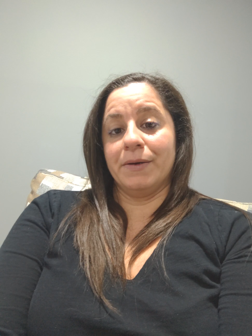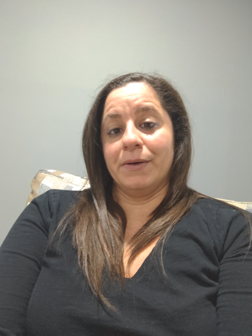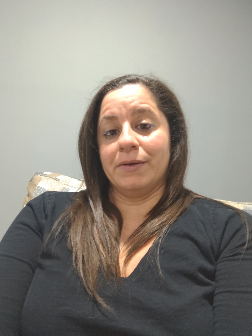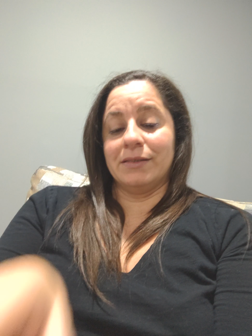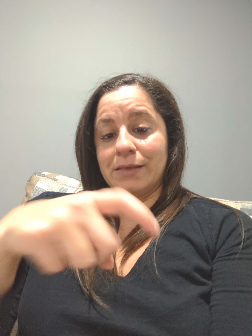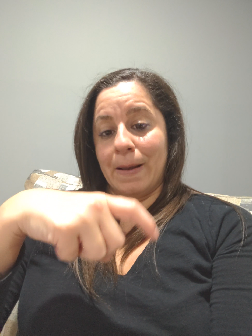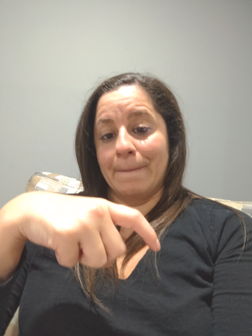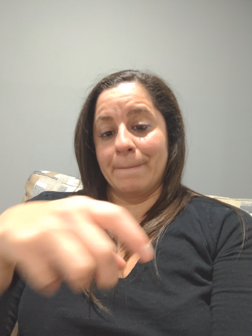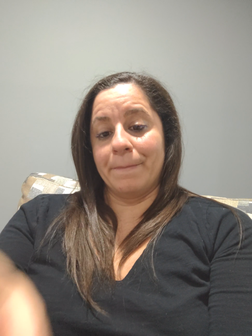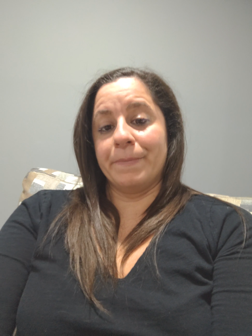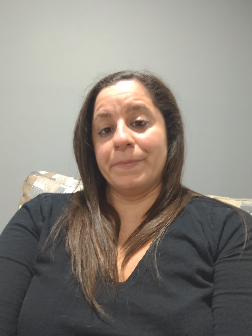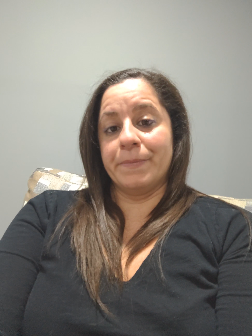time